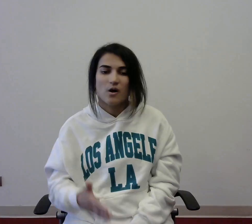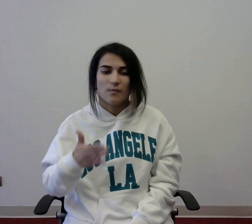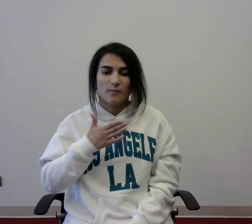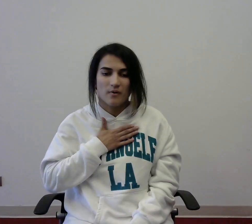mən